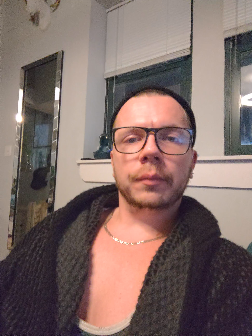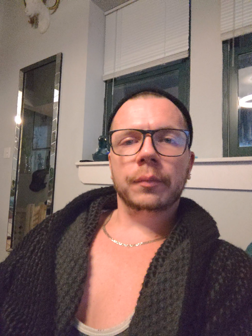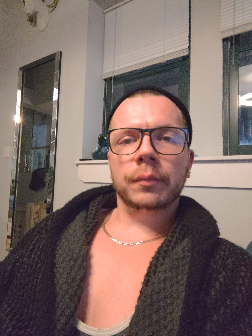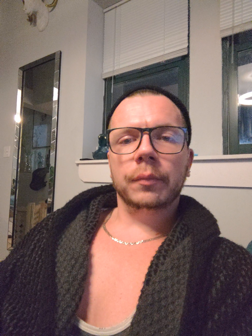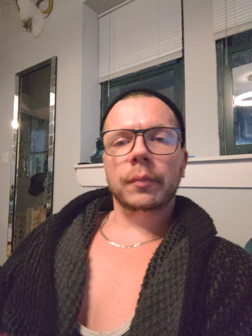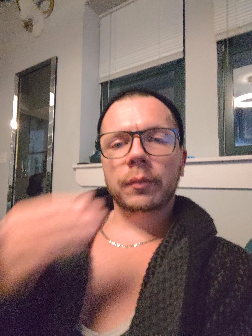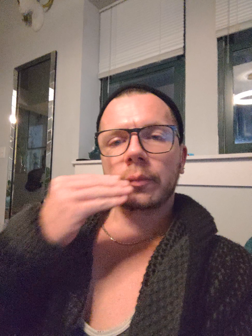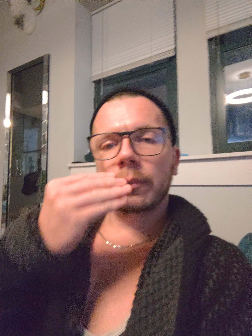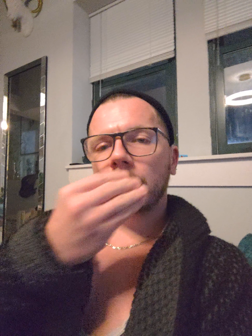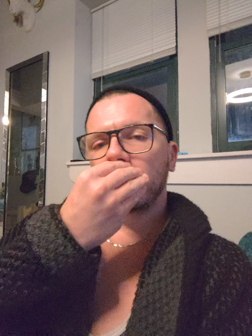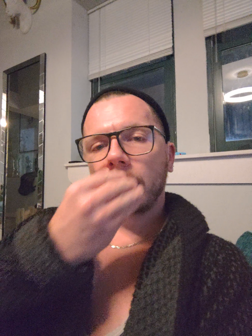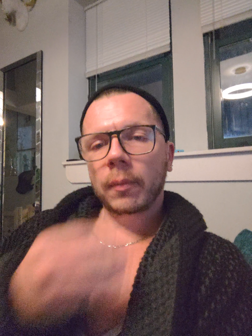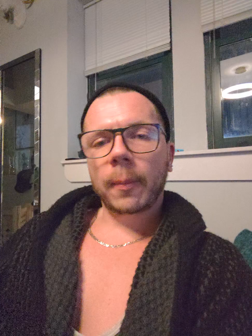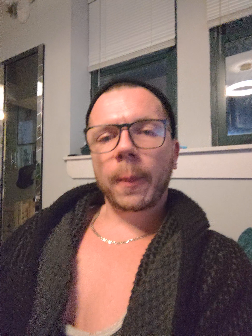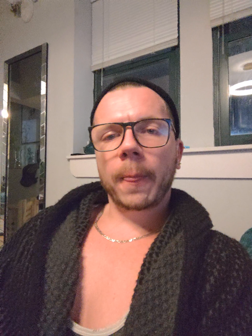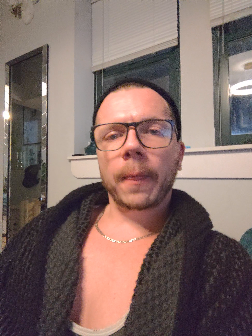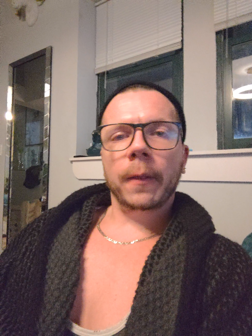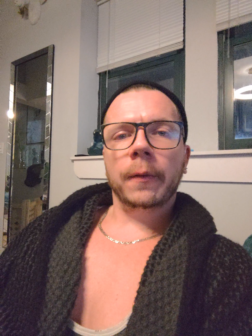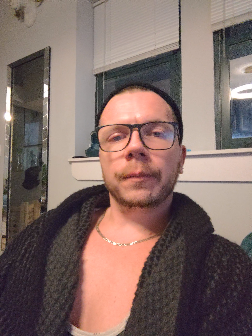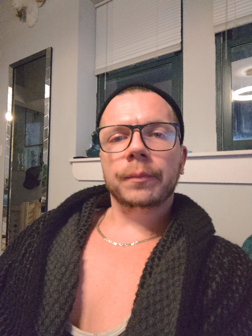napkin